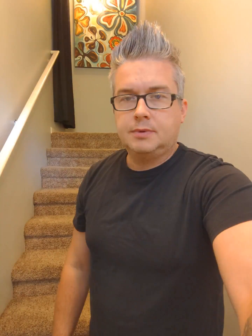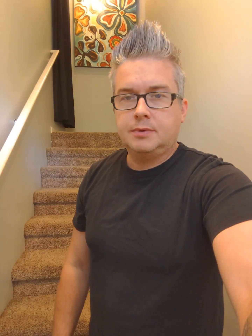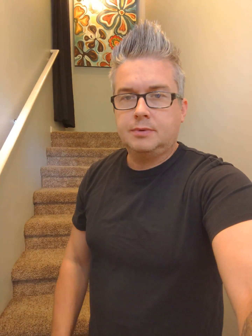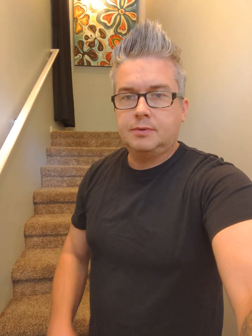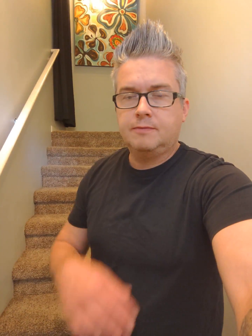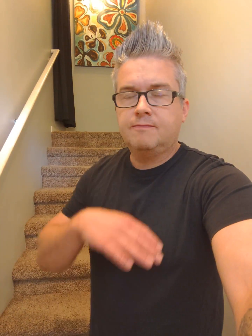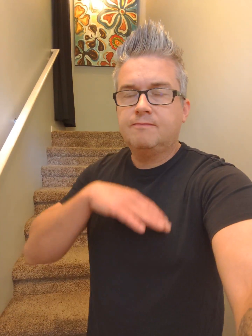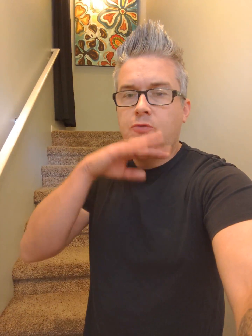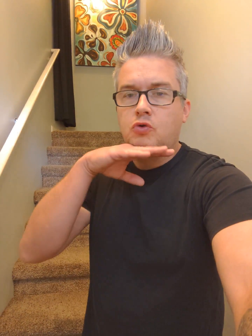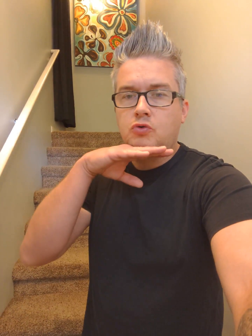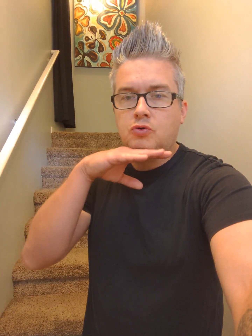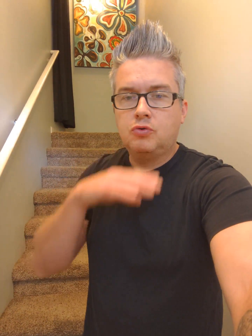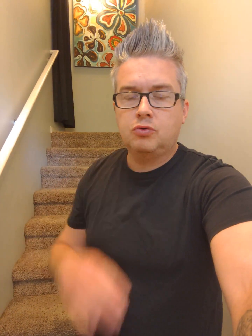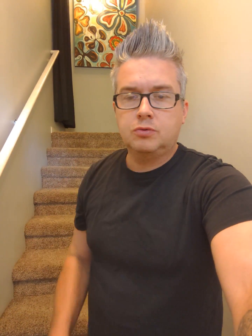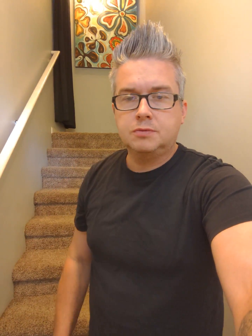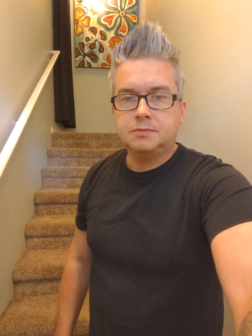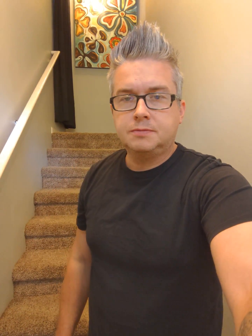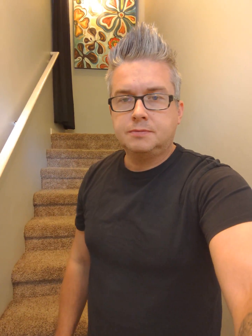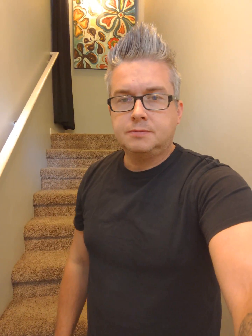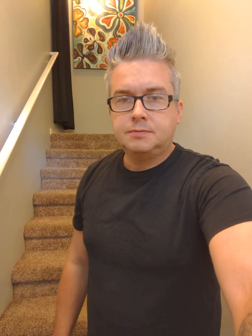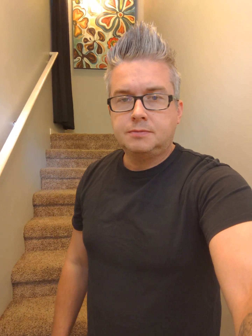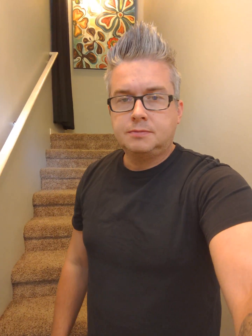full